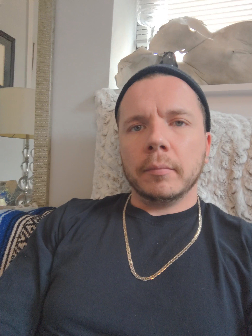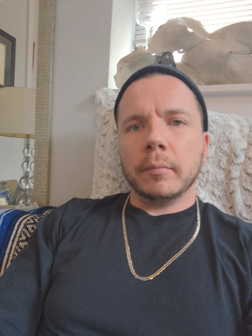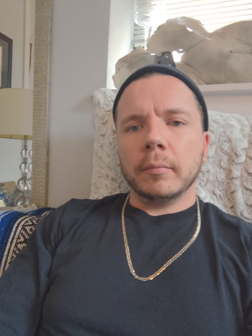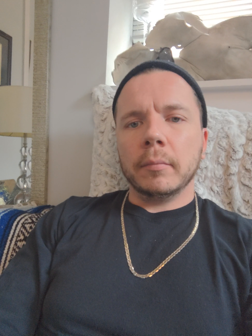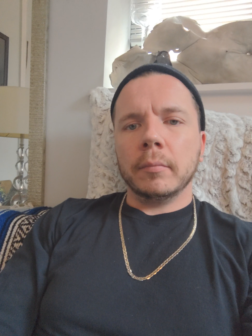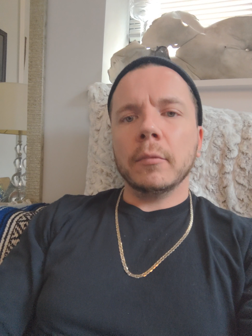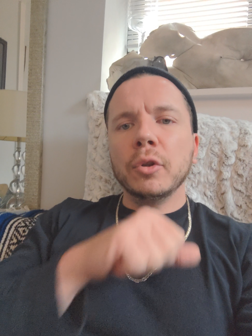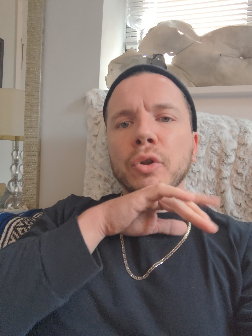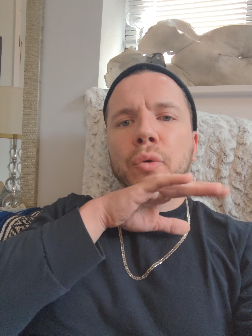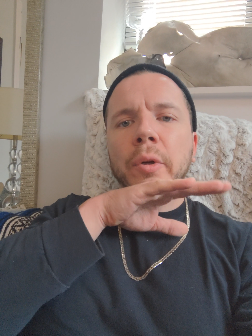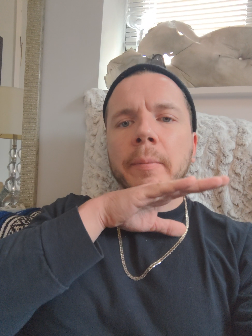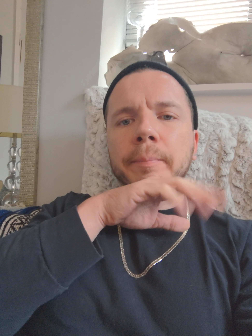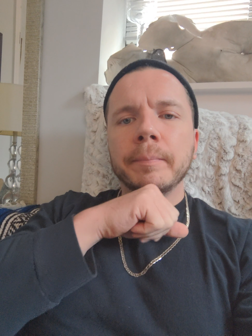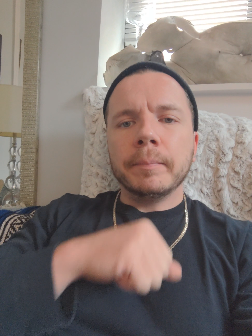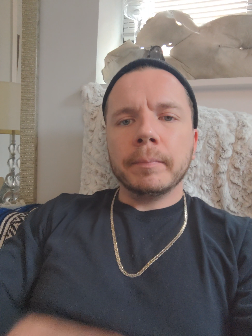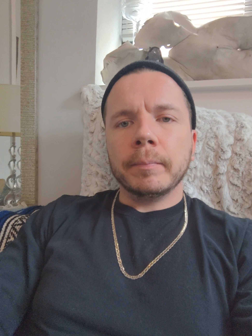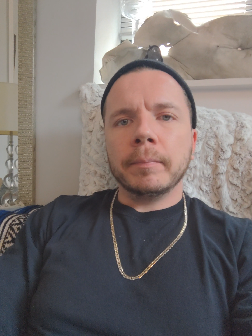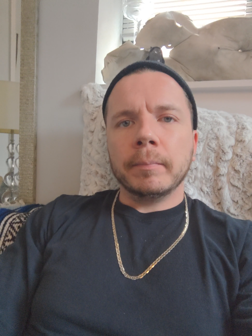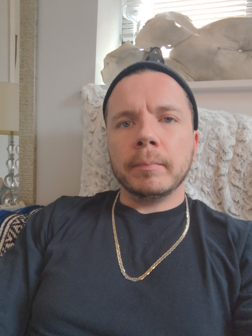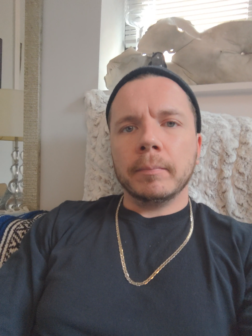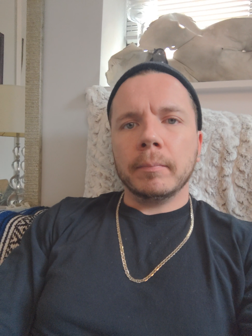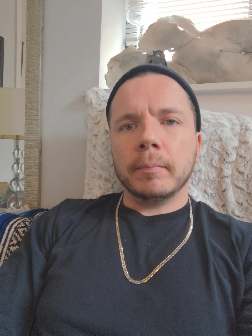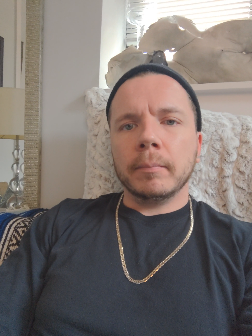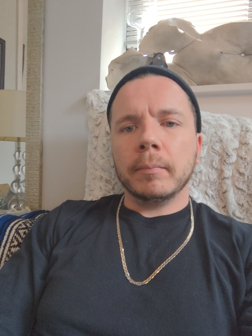dirty